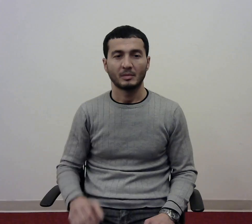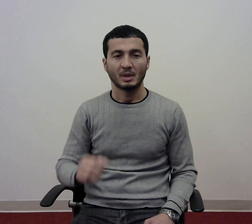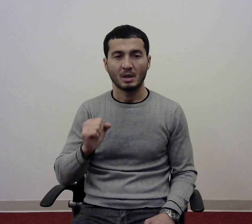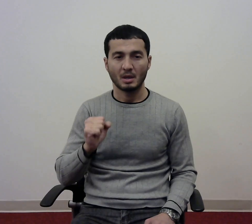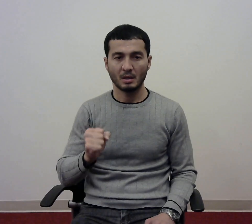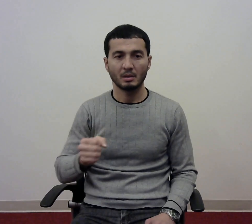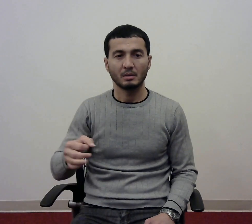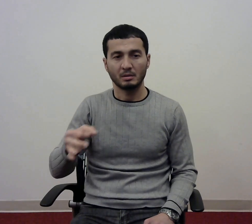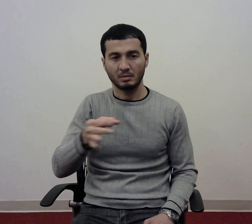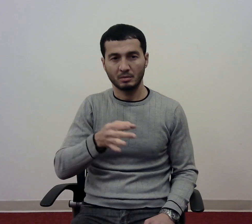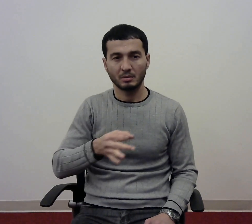abşeron rayon